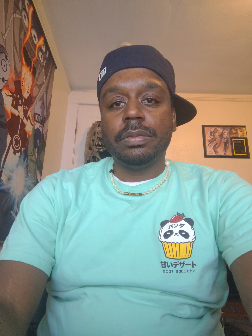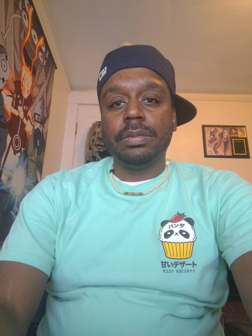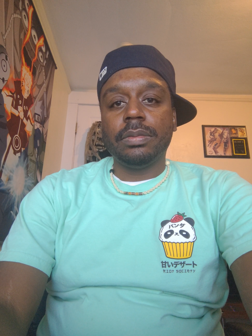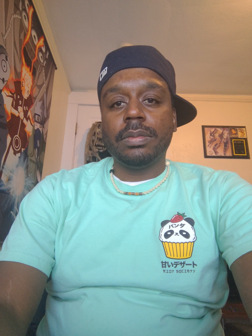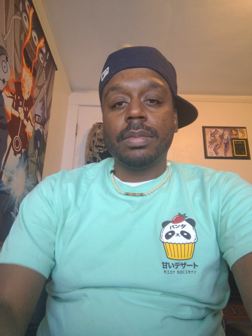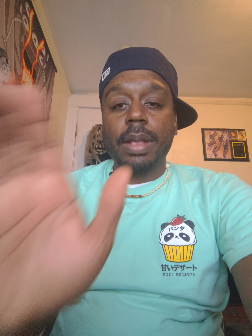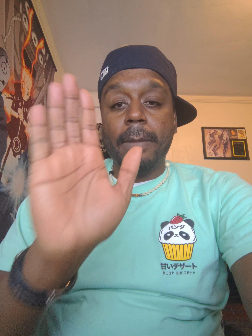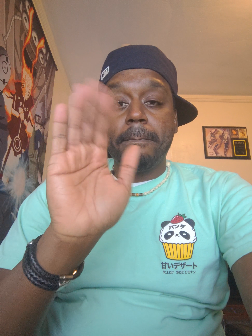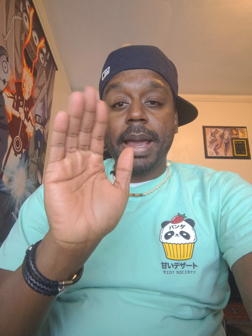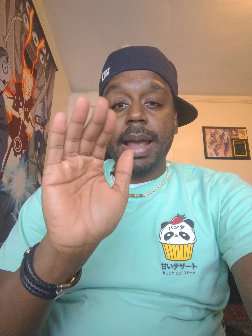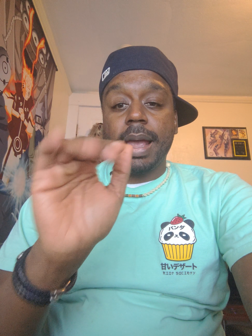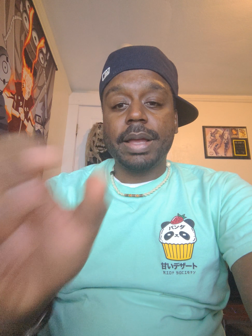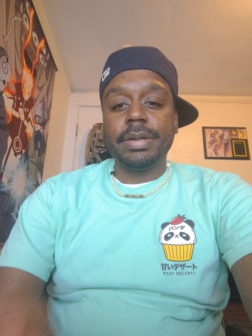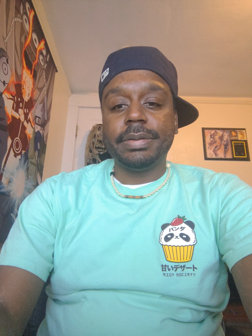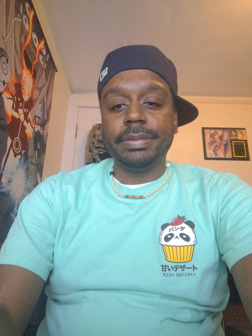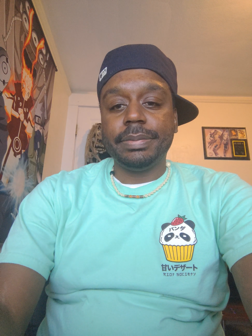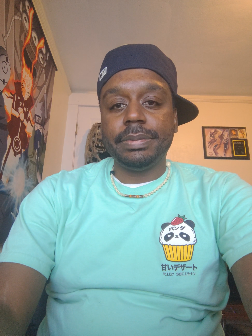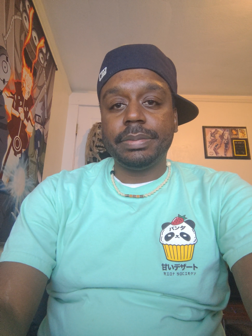bye